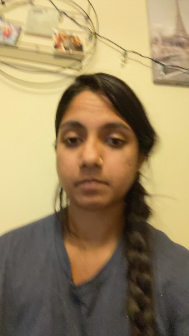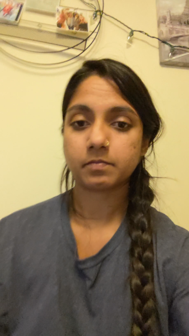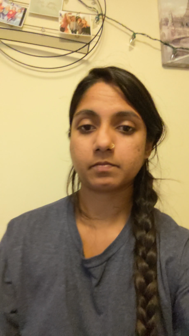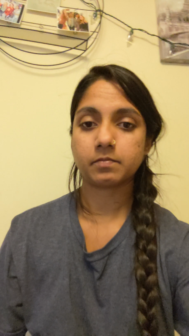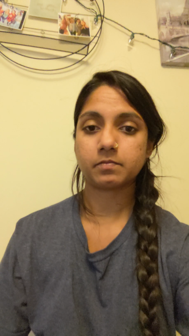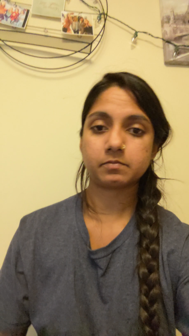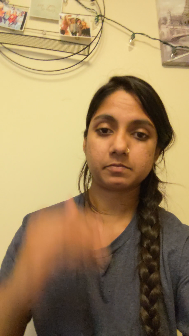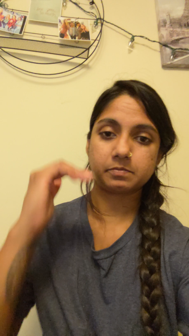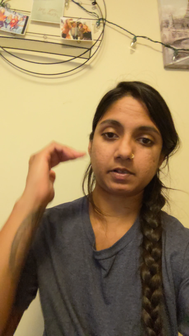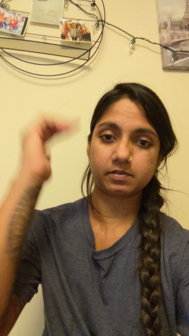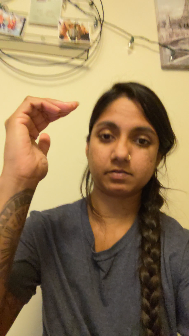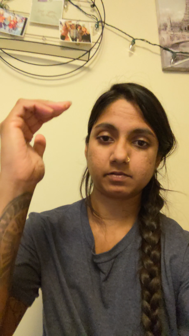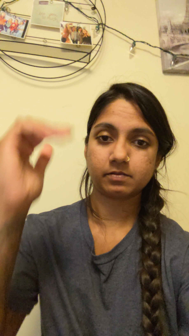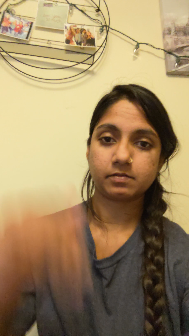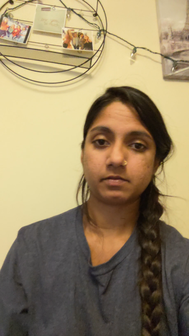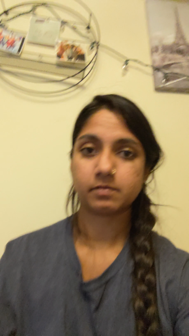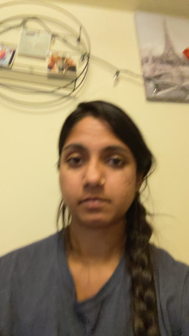big